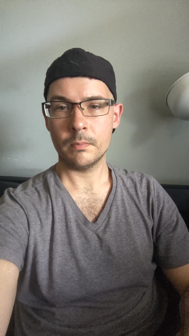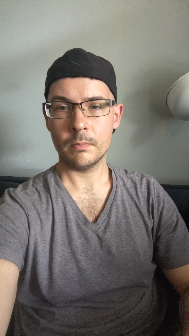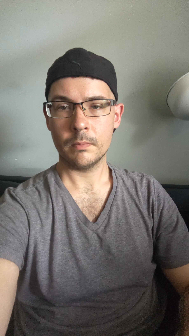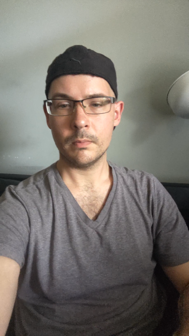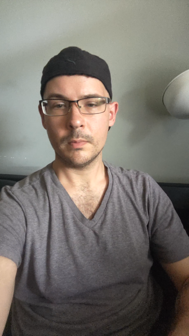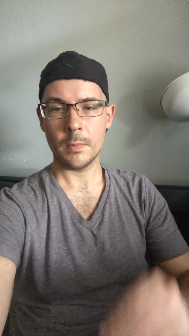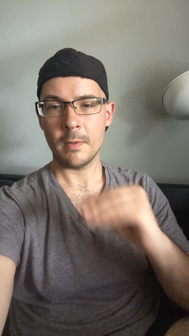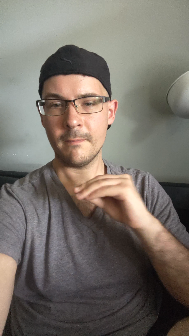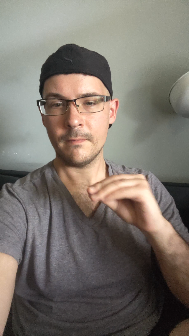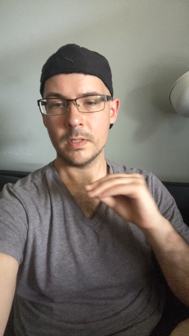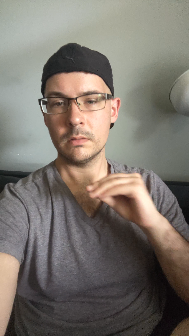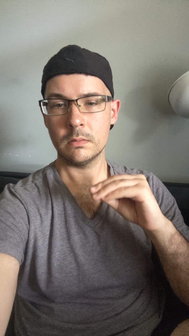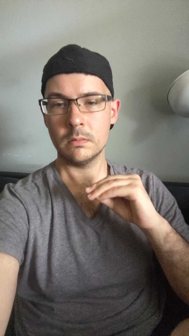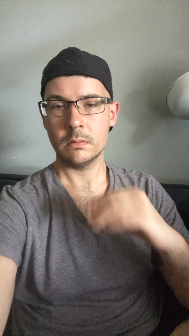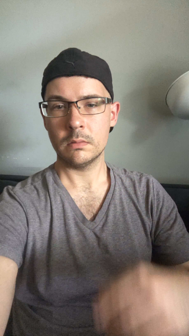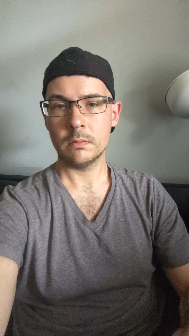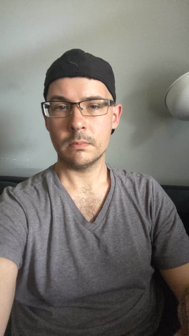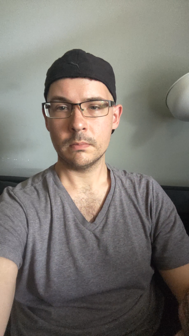fix